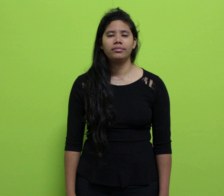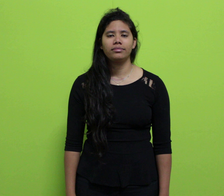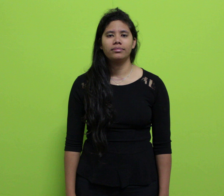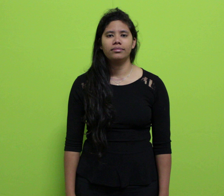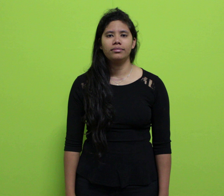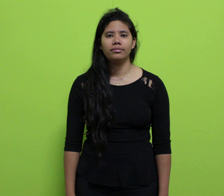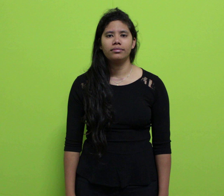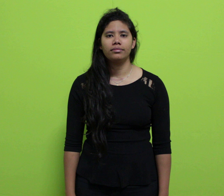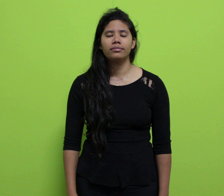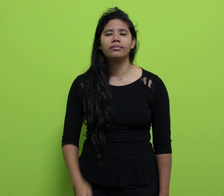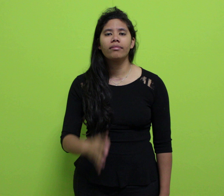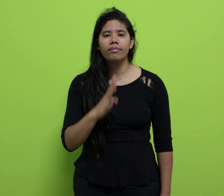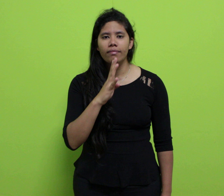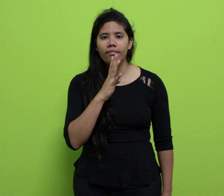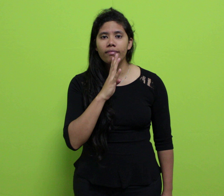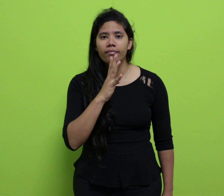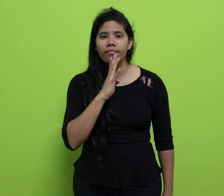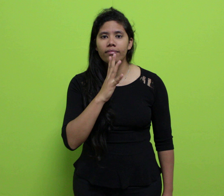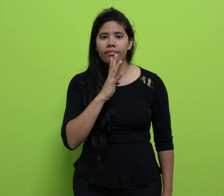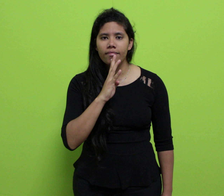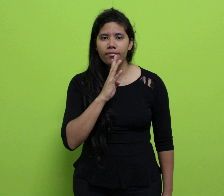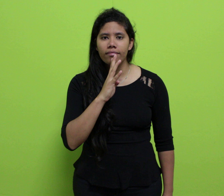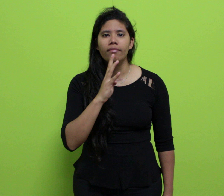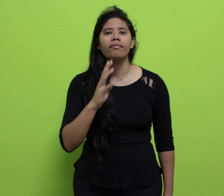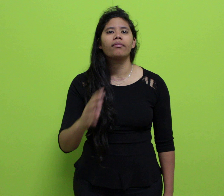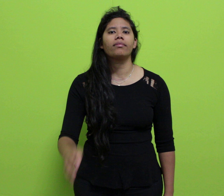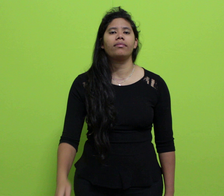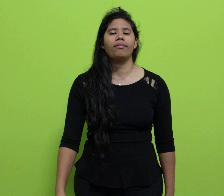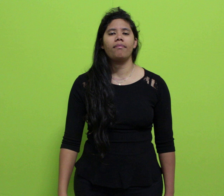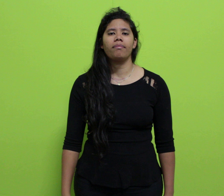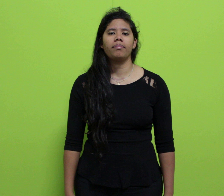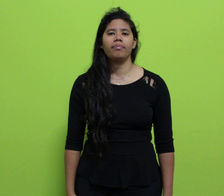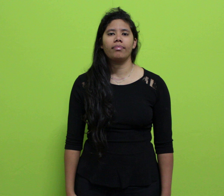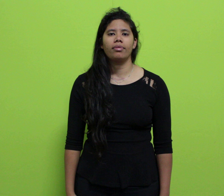conhecer